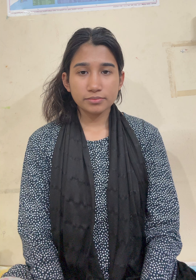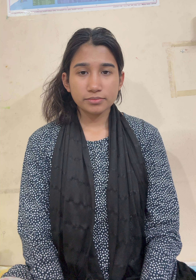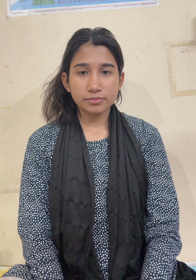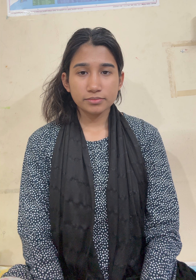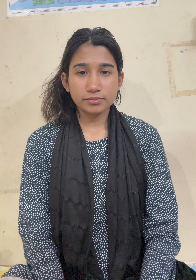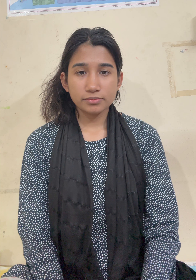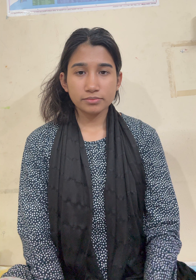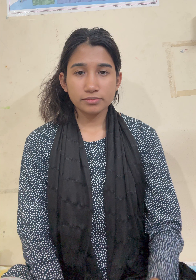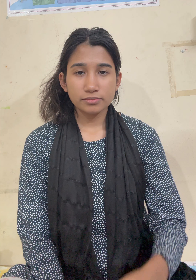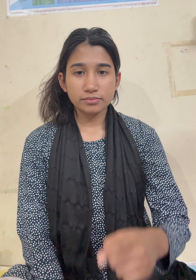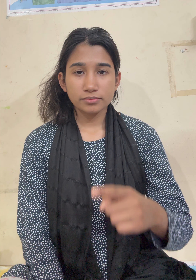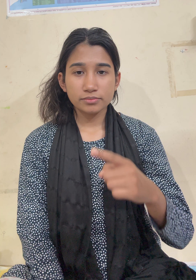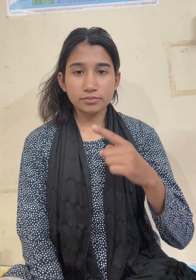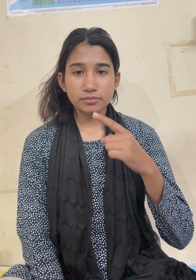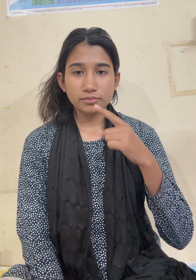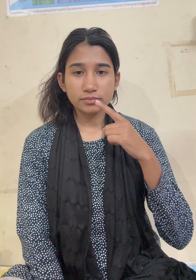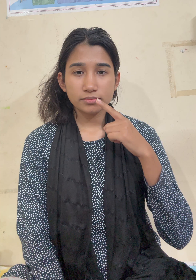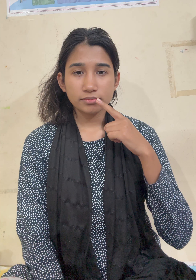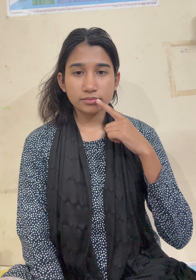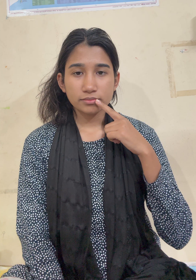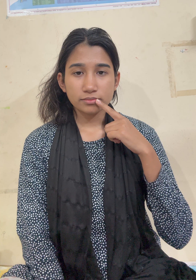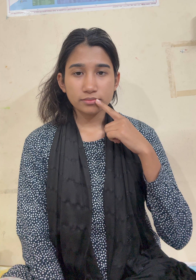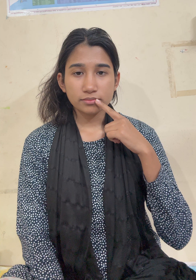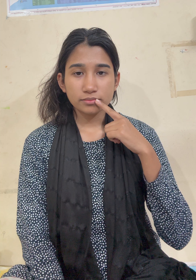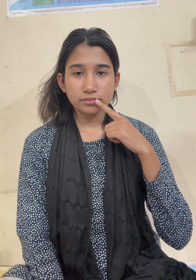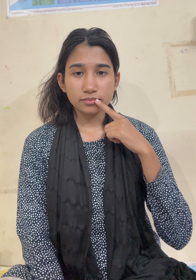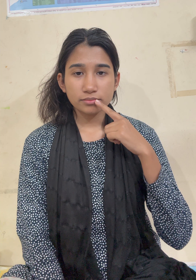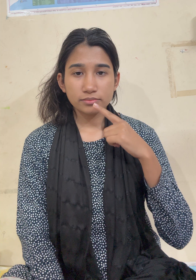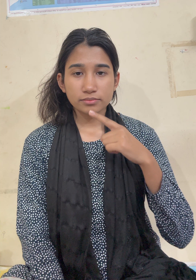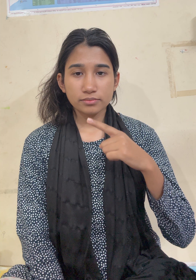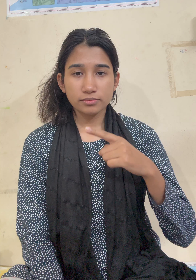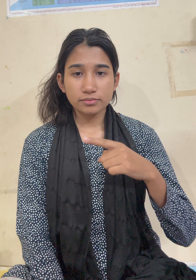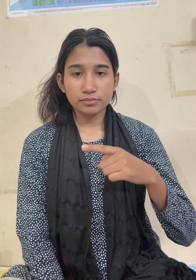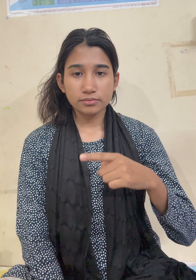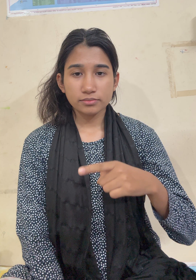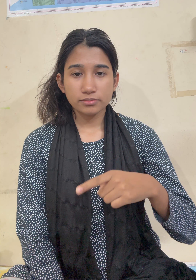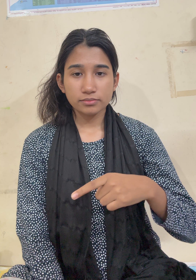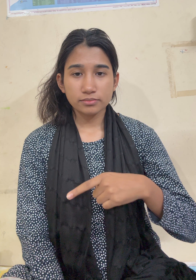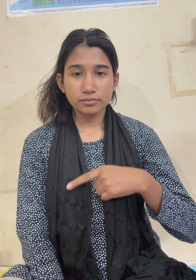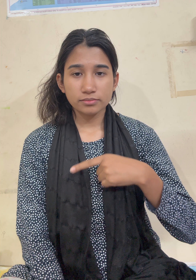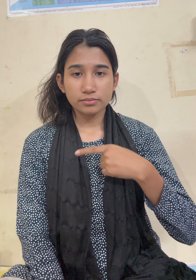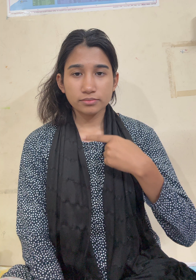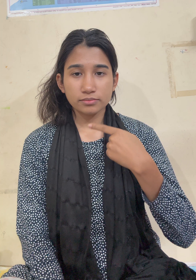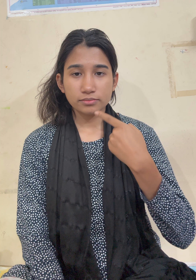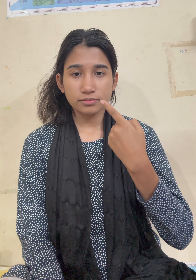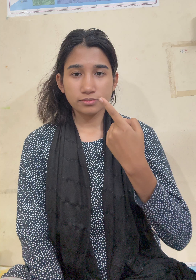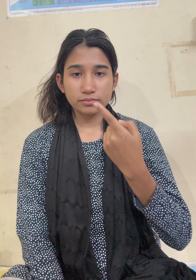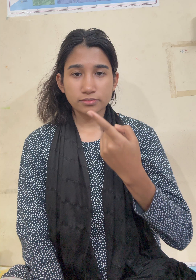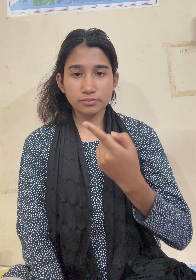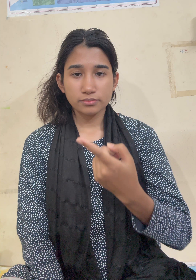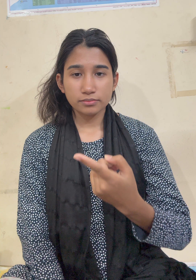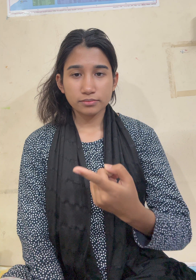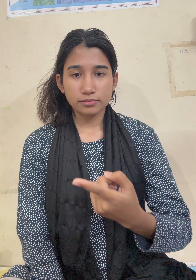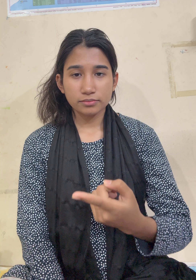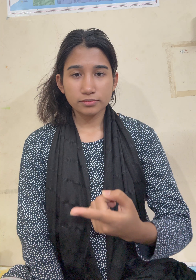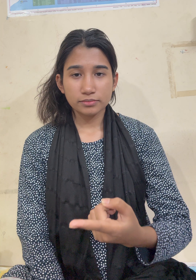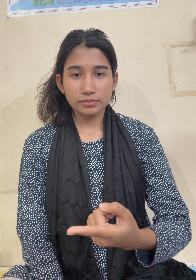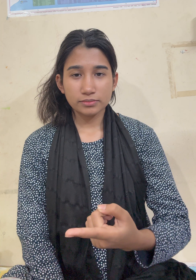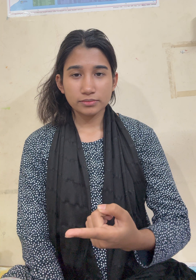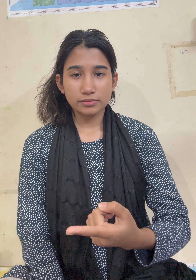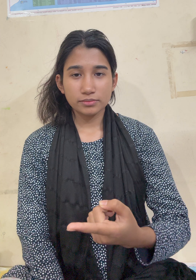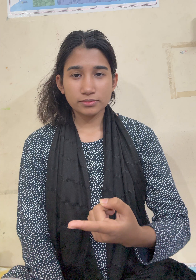আগামীকাল